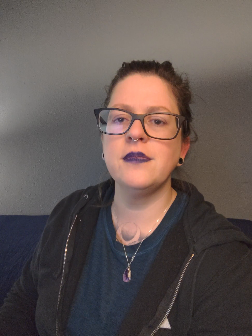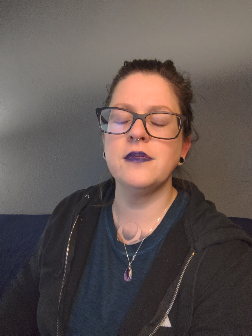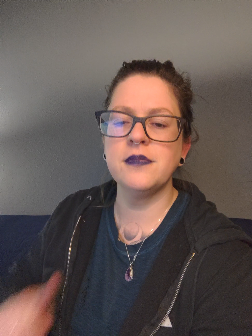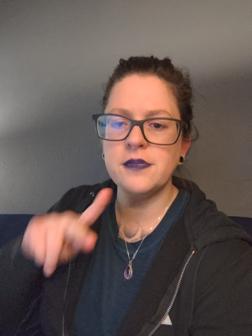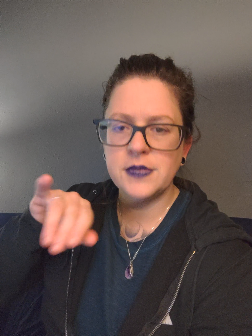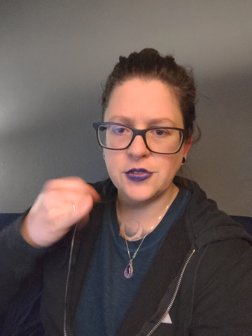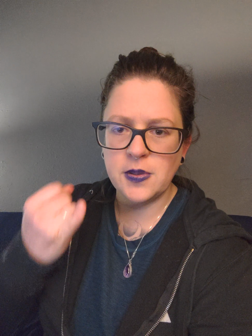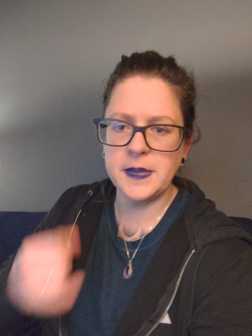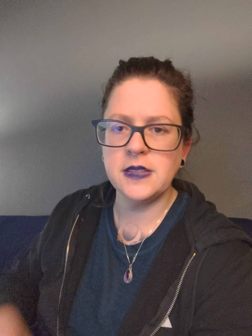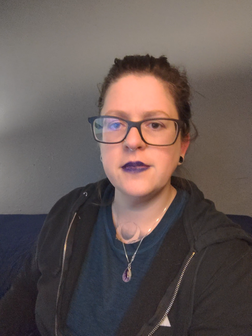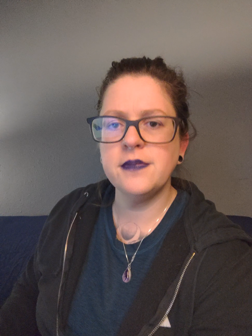pajamas